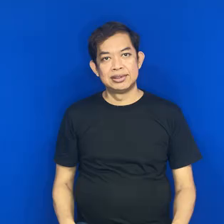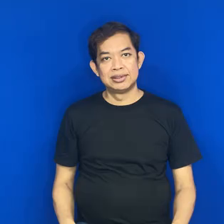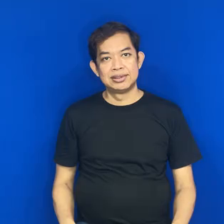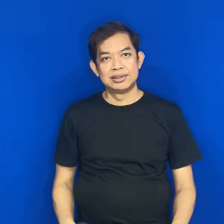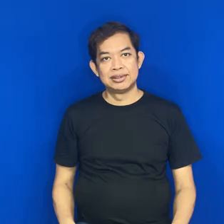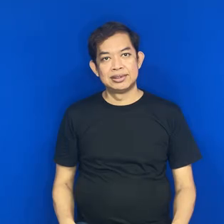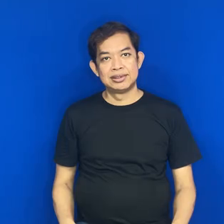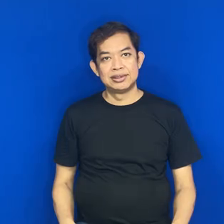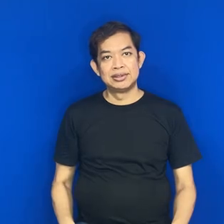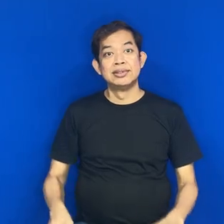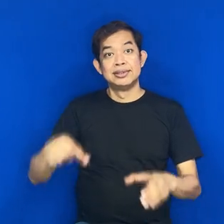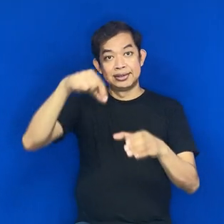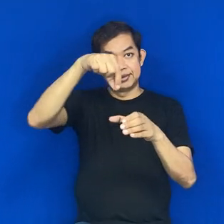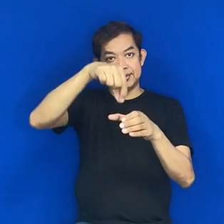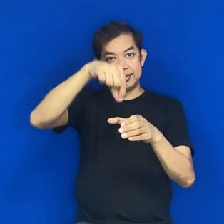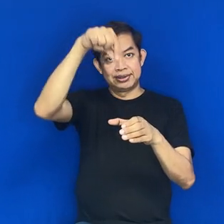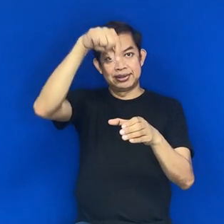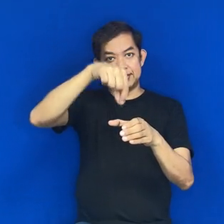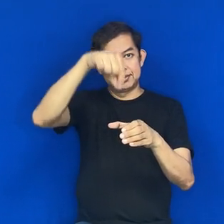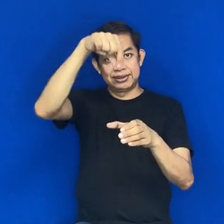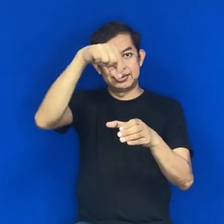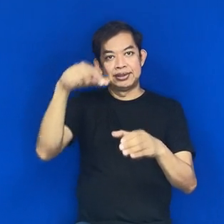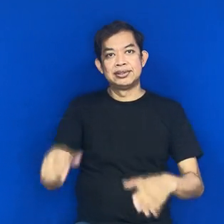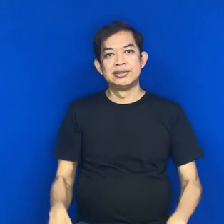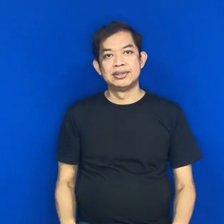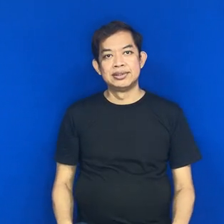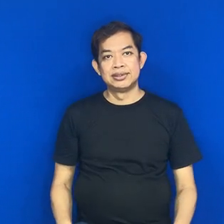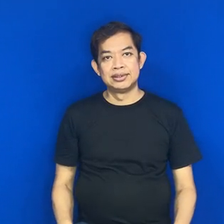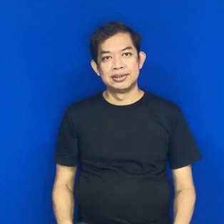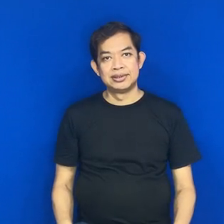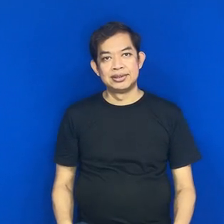tea